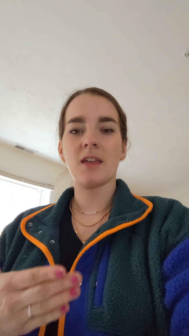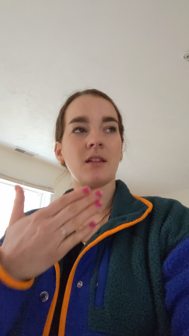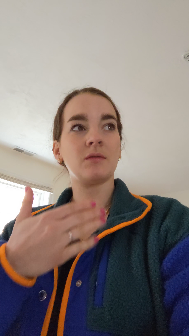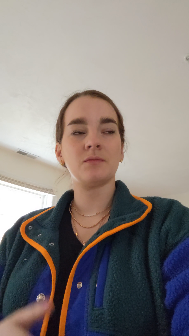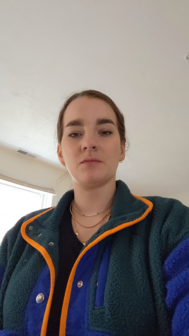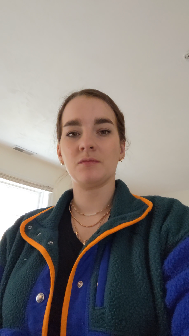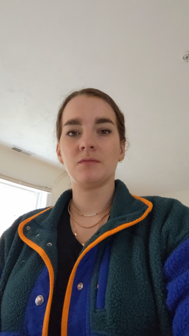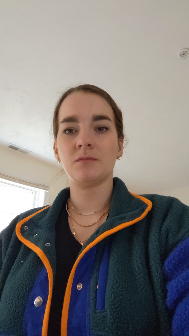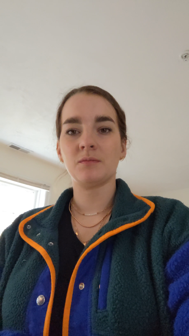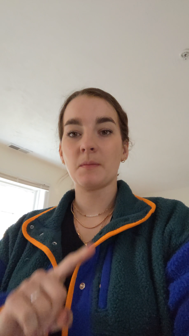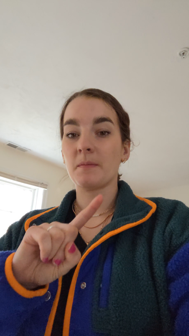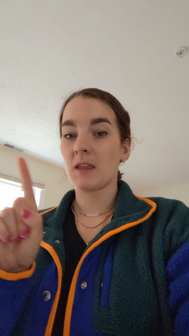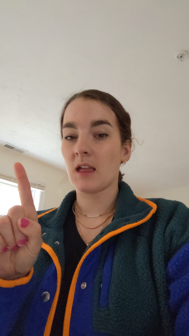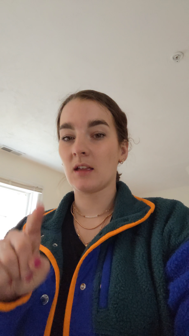but